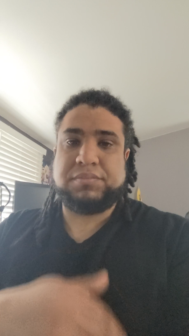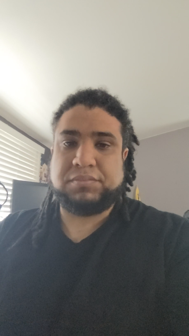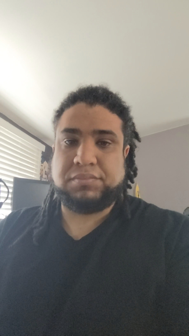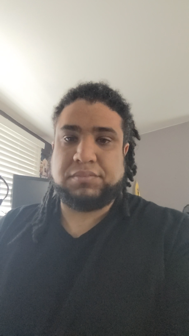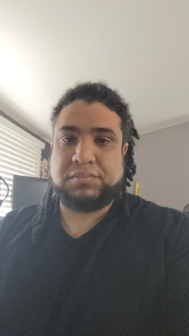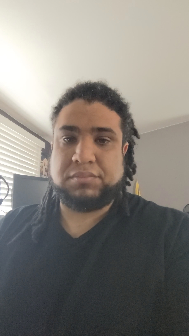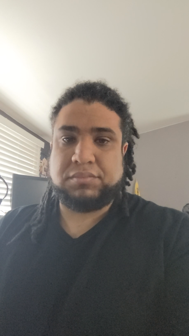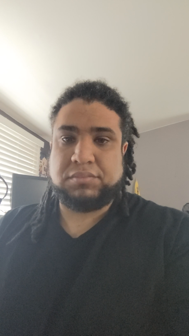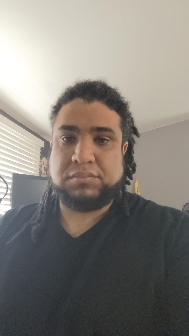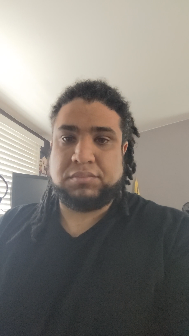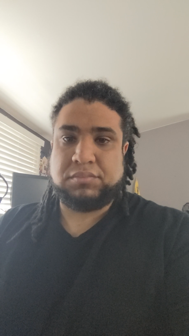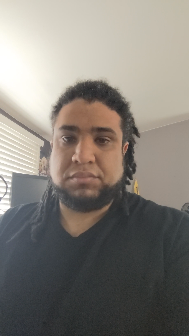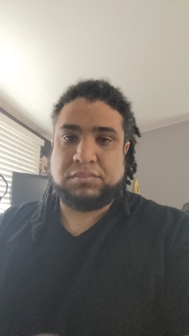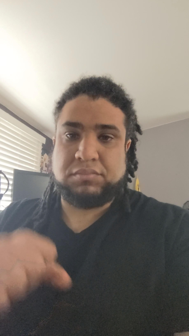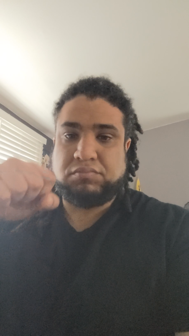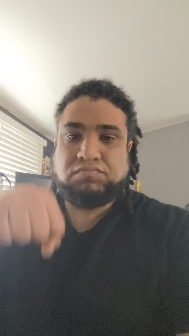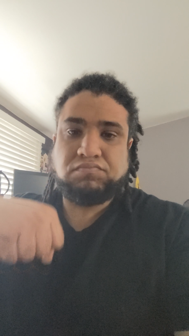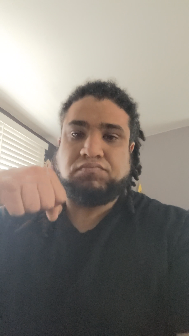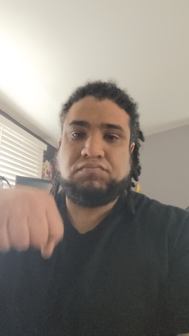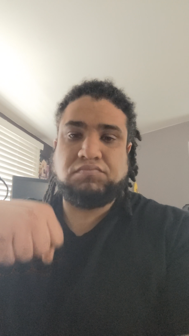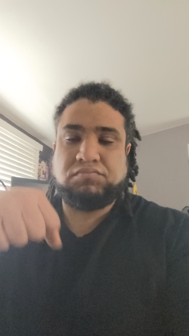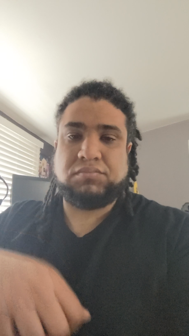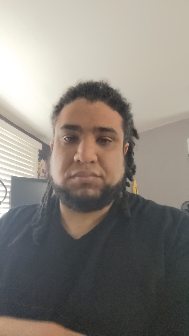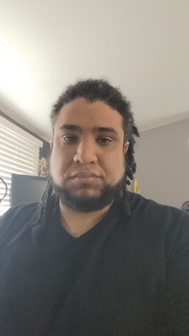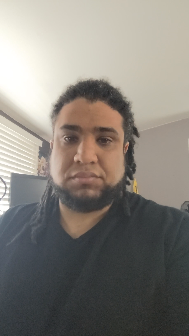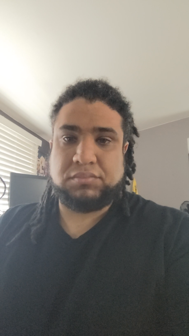bicycle